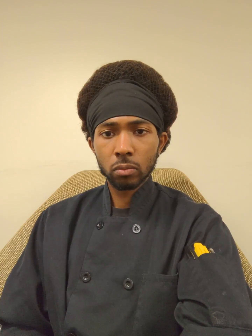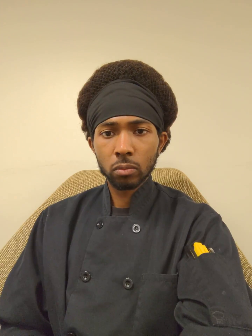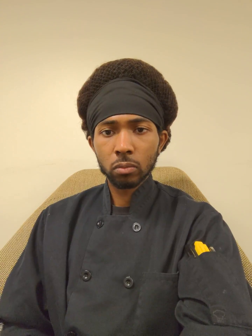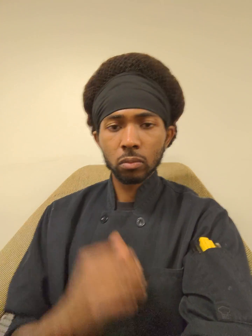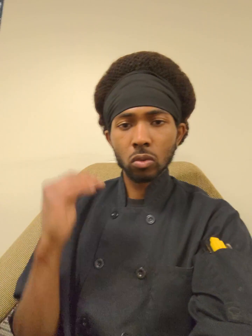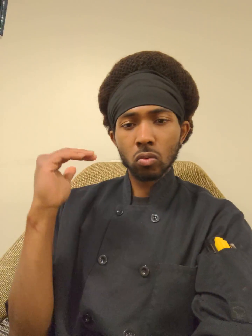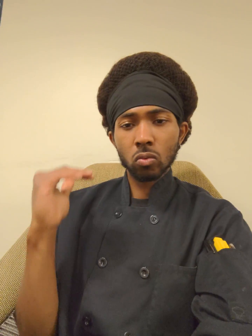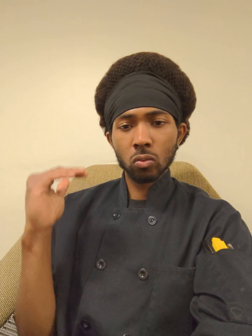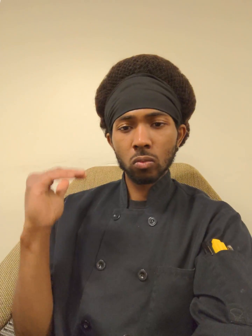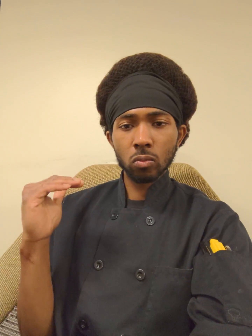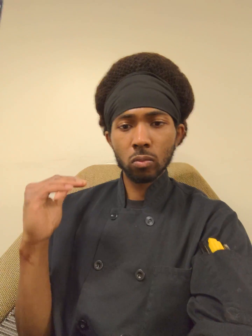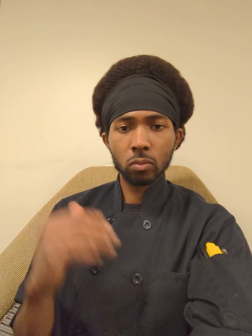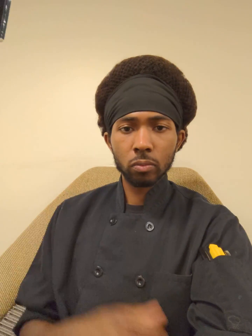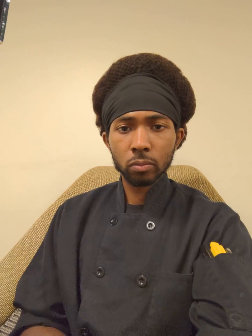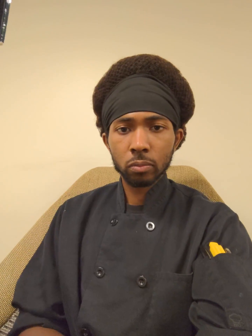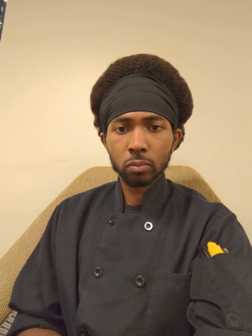little